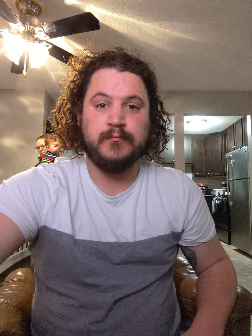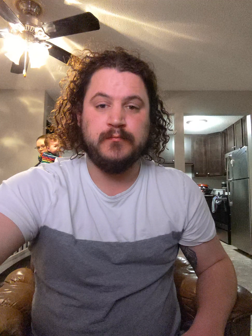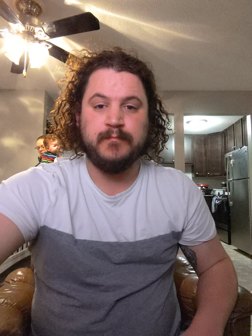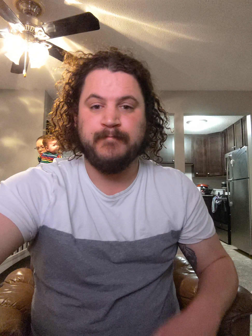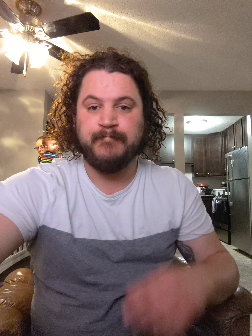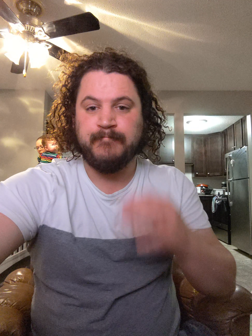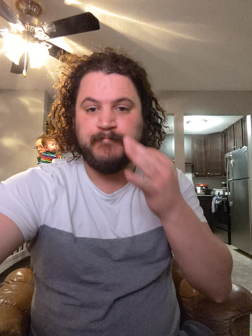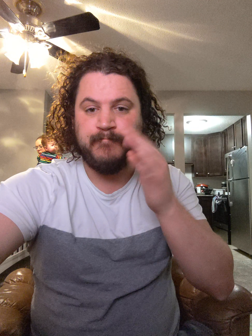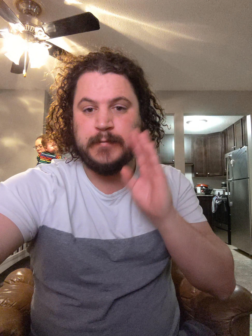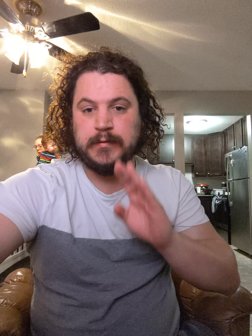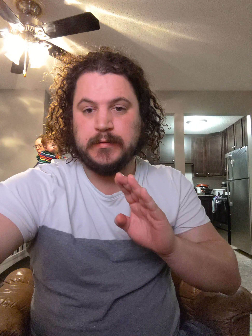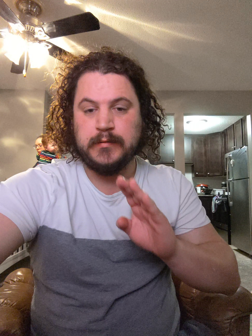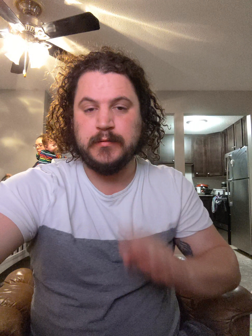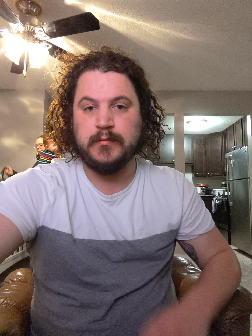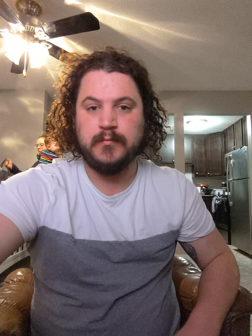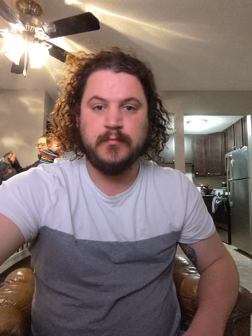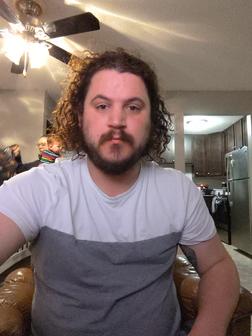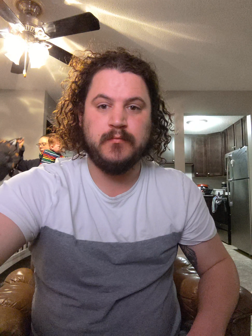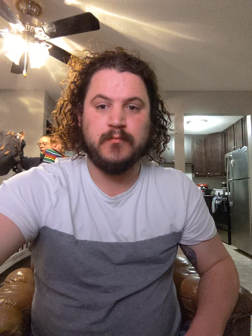bee